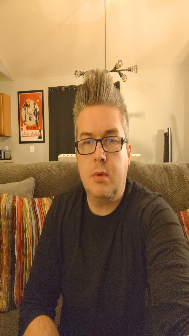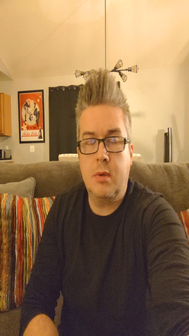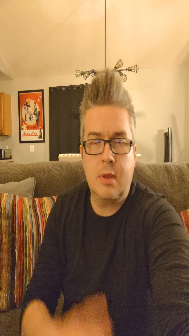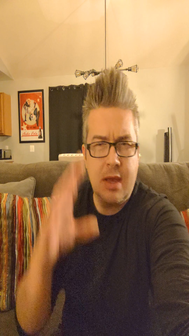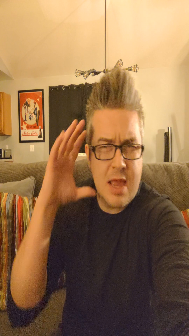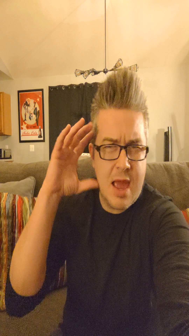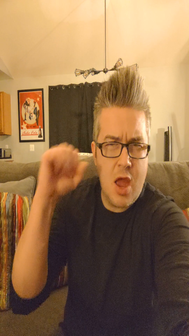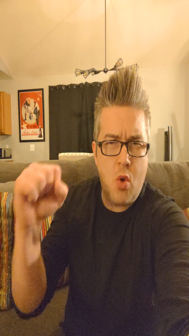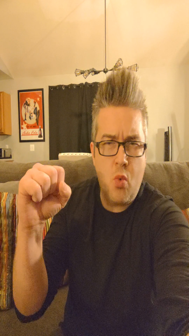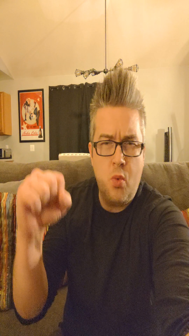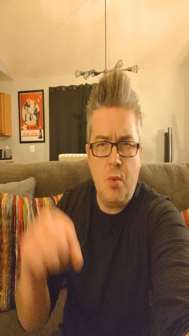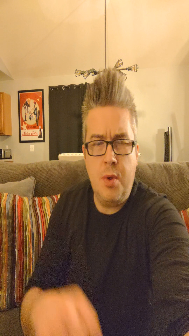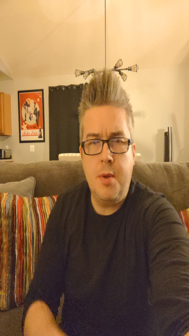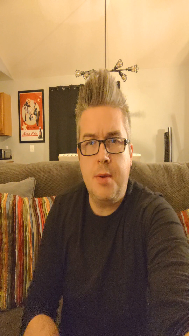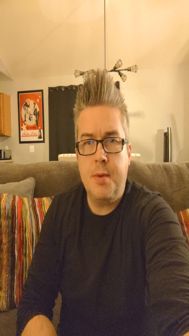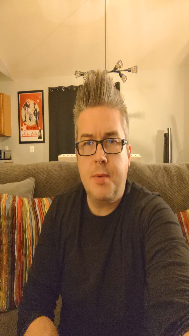loud